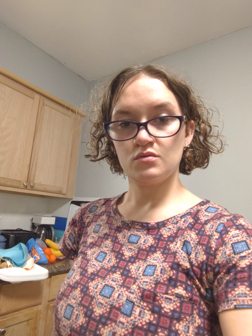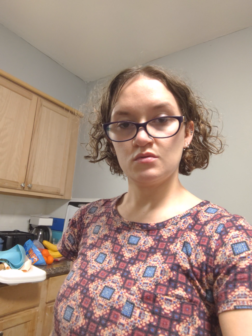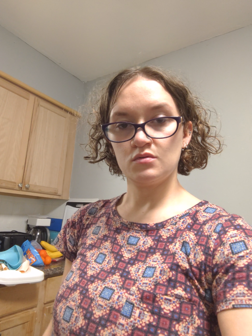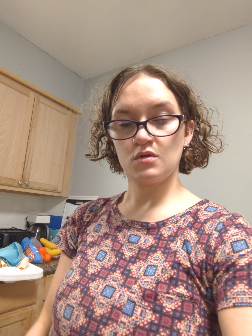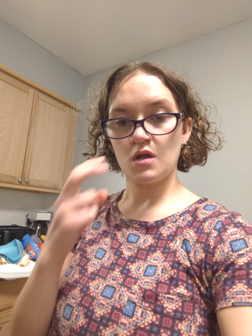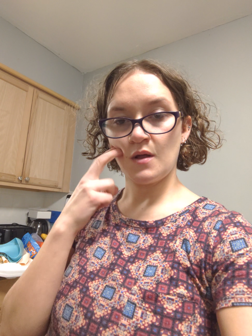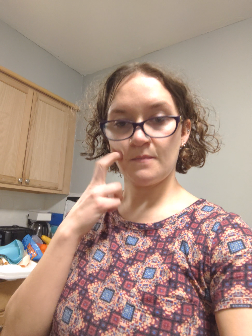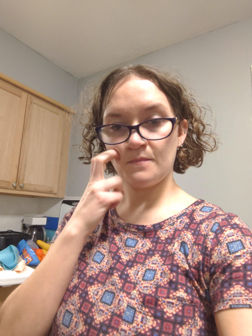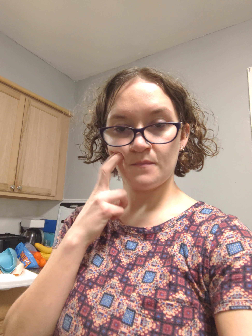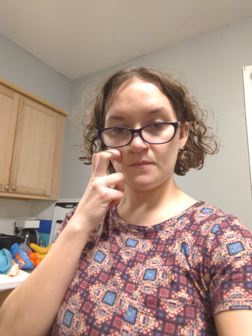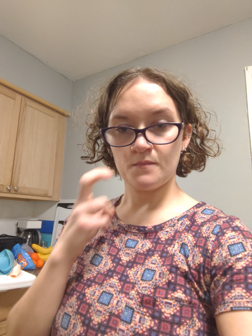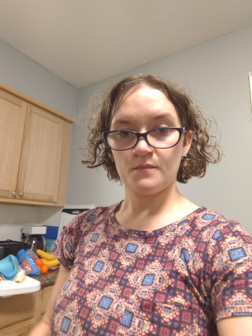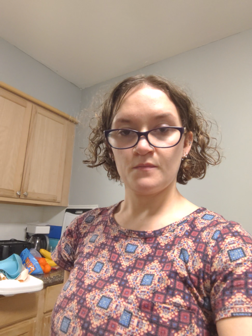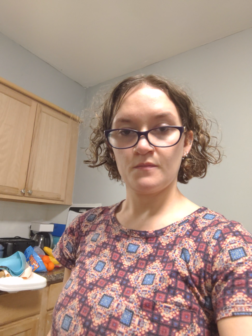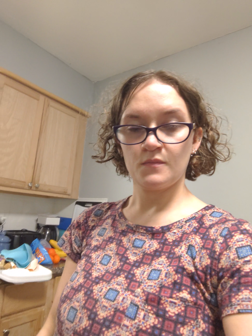gum